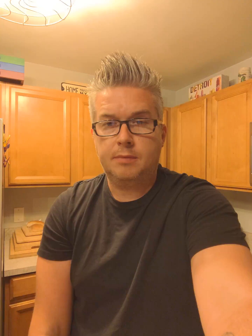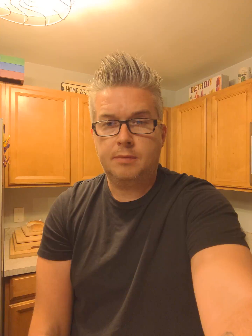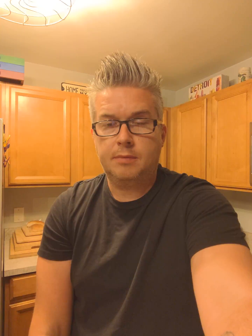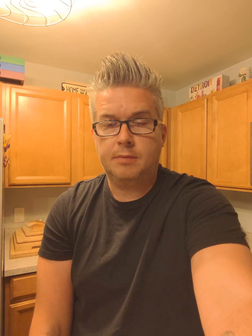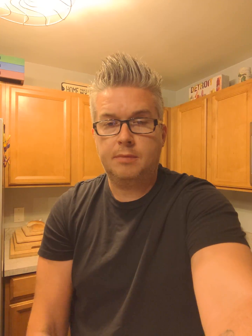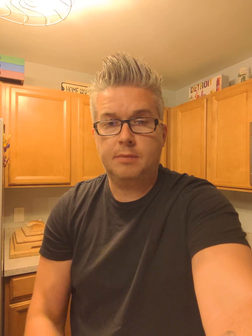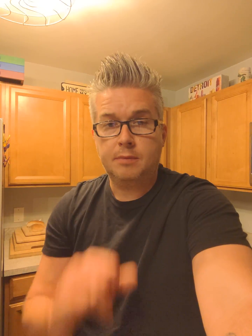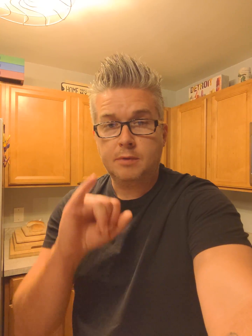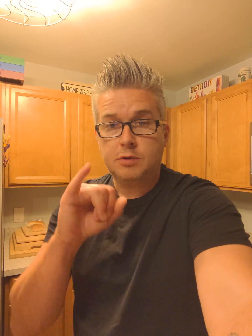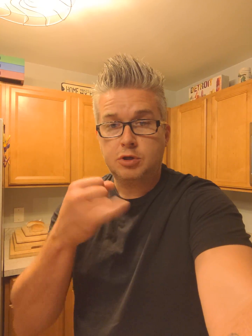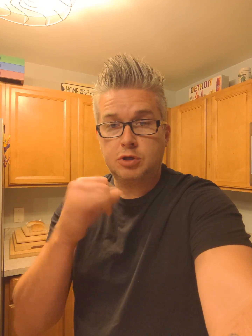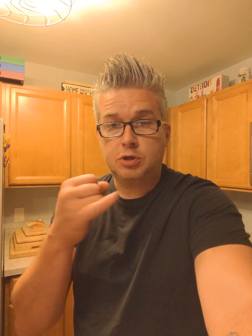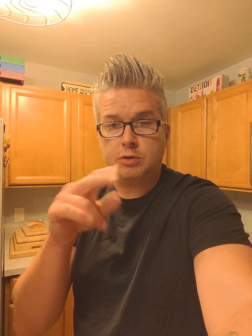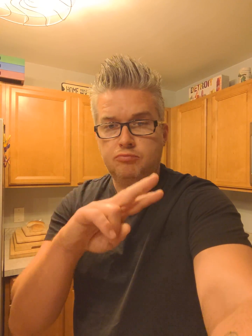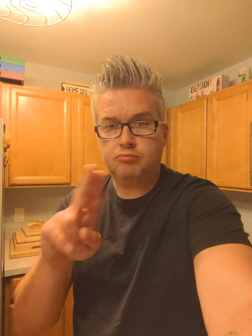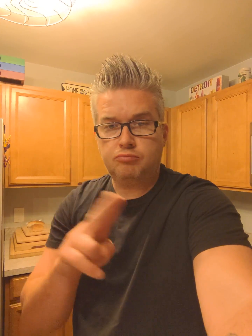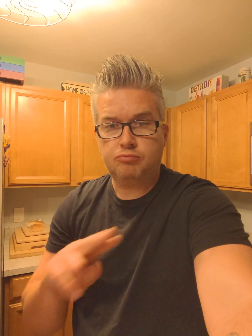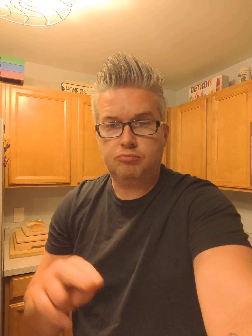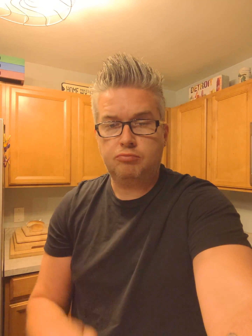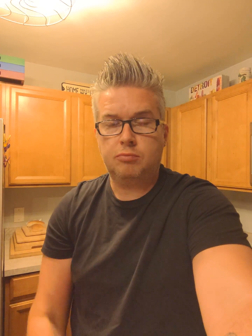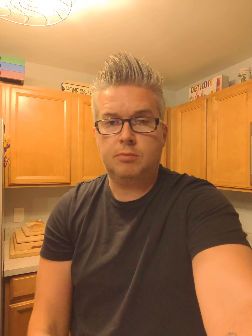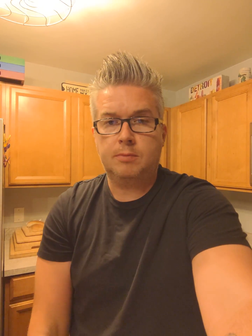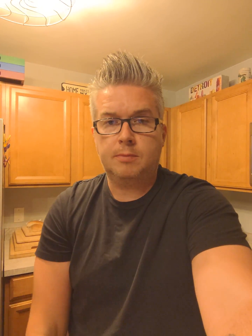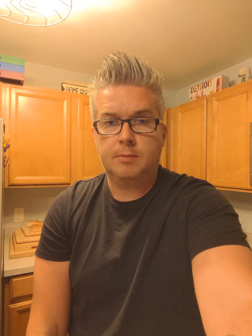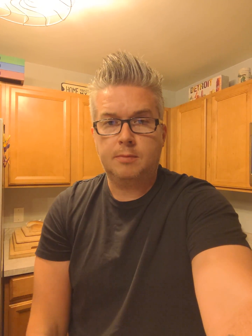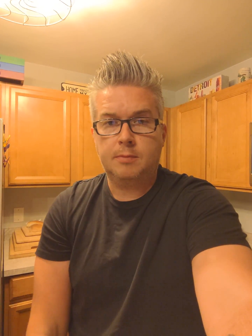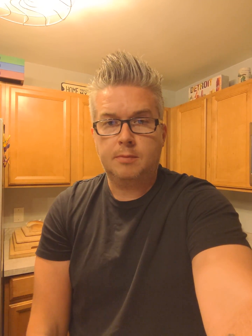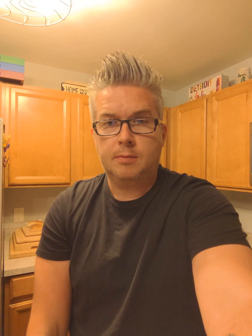jelly